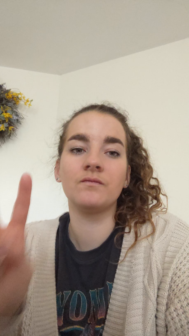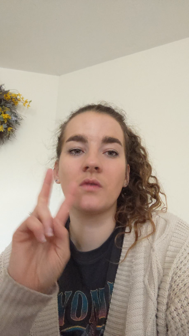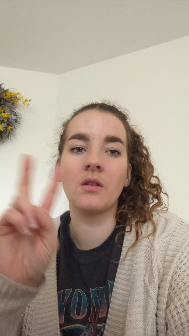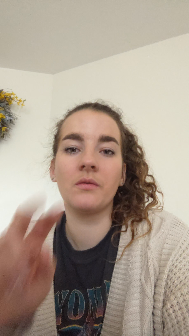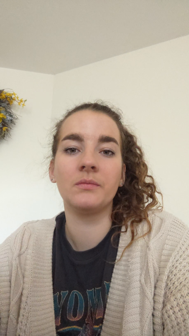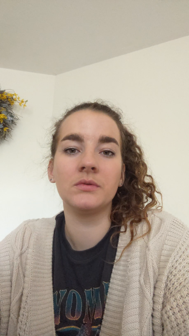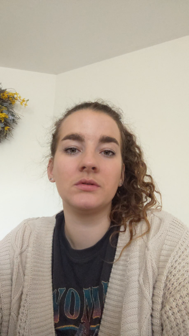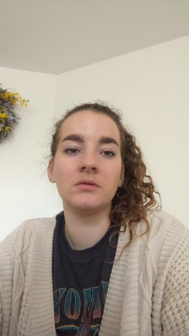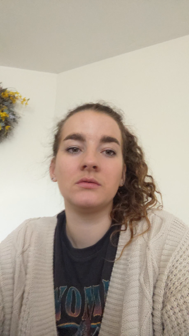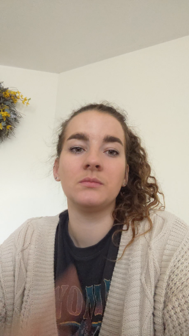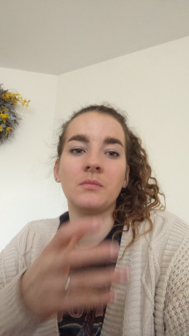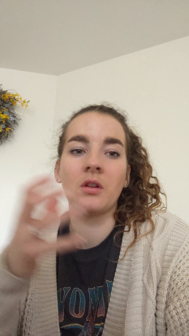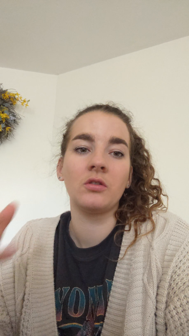much